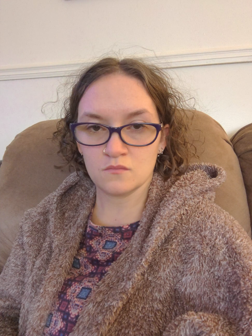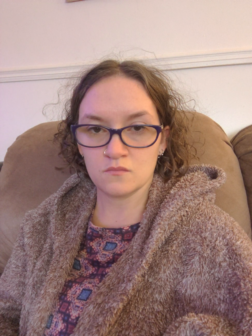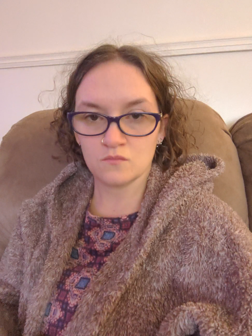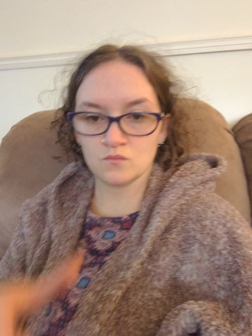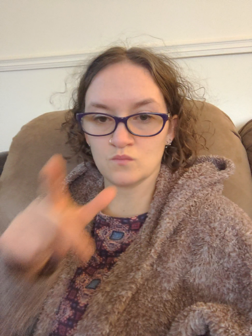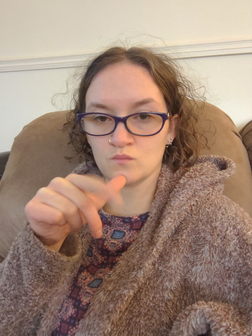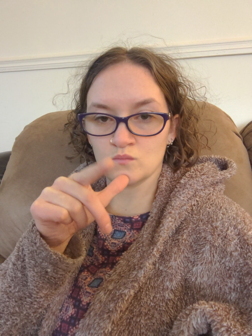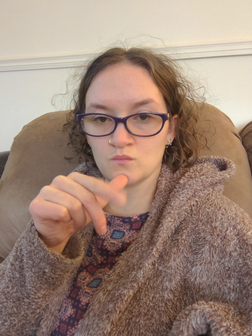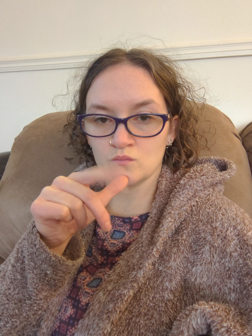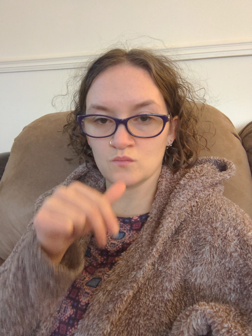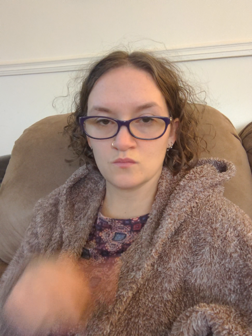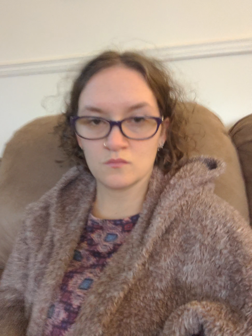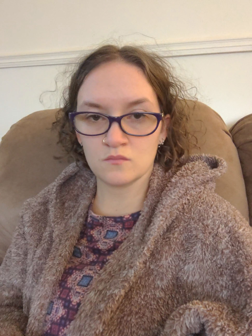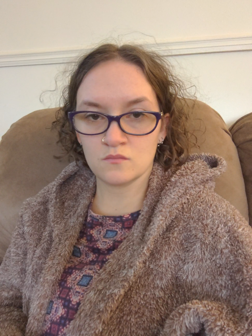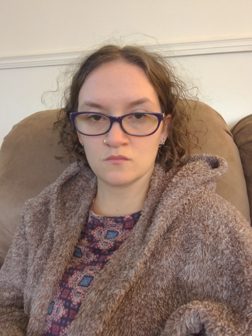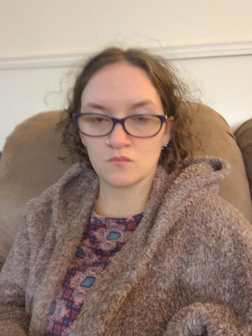who